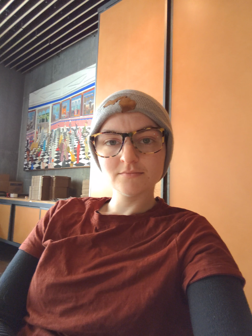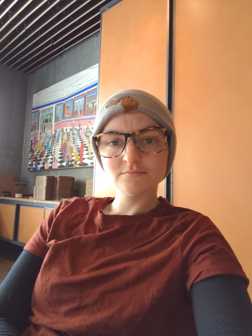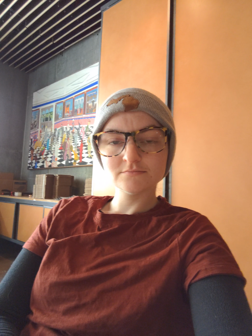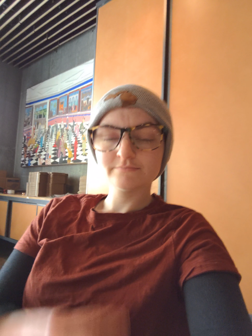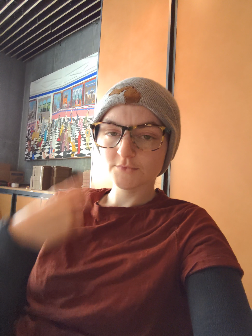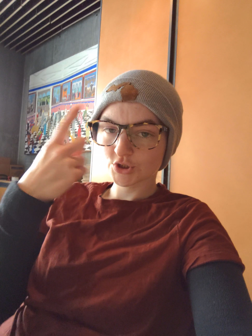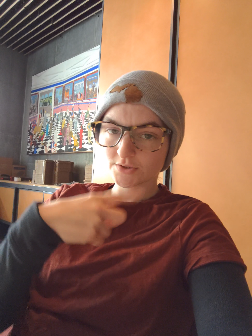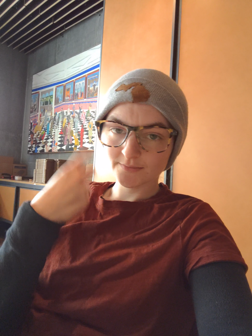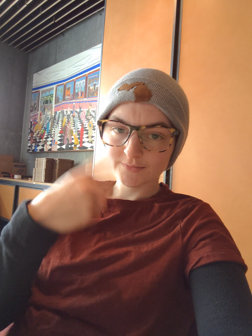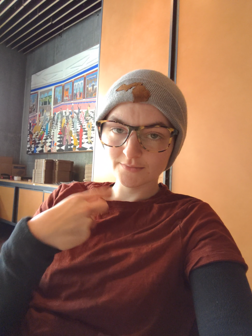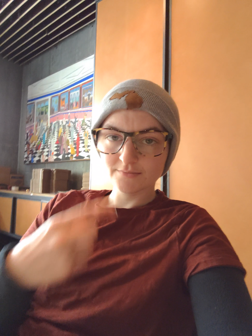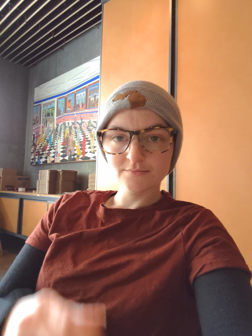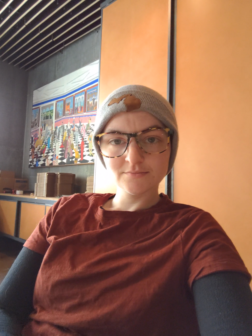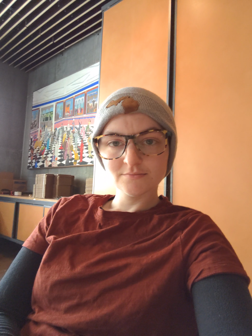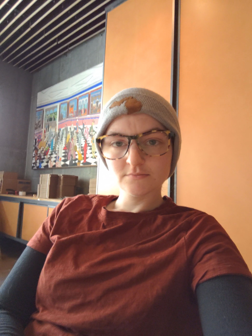face